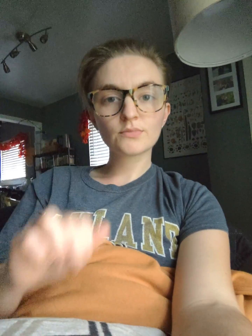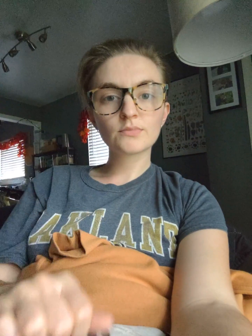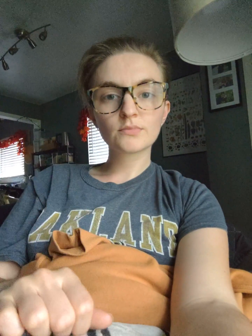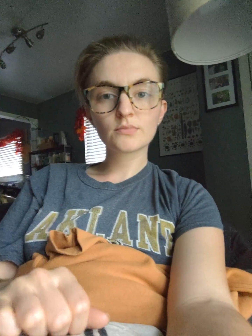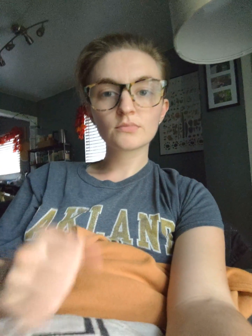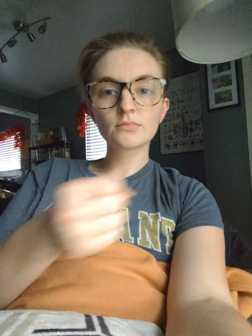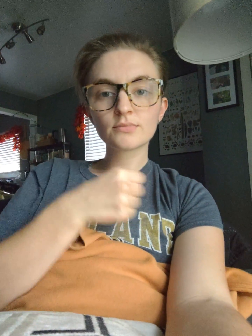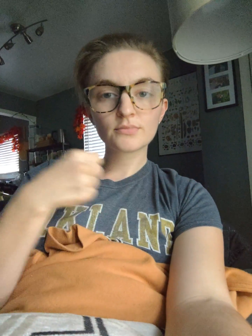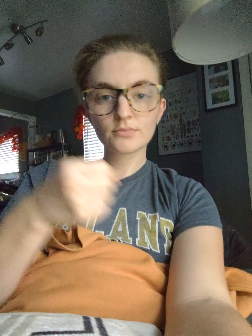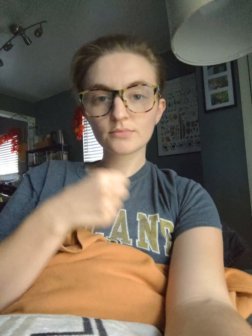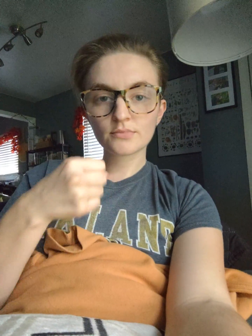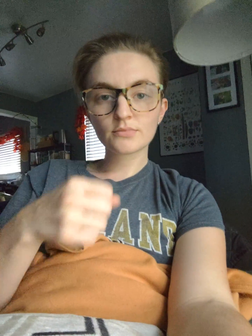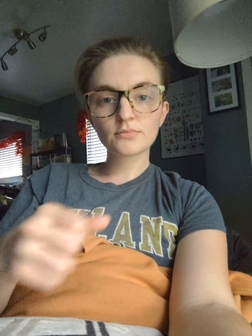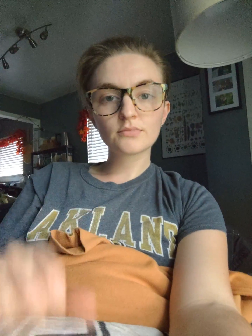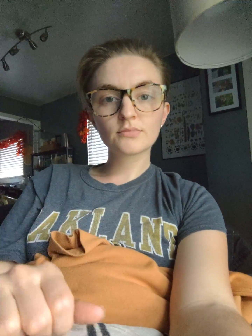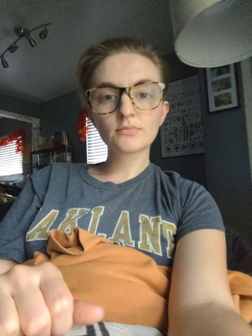coffee